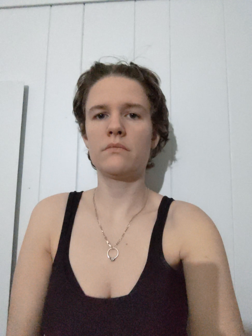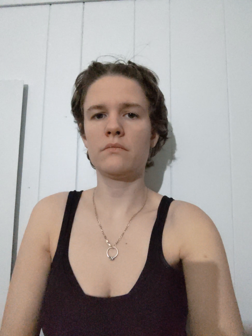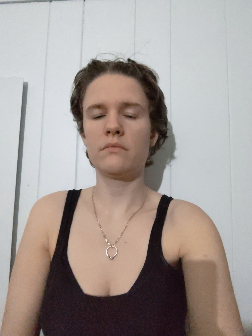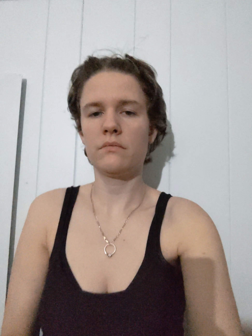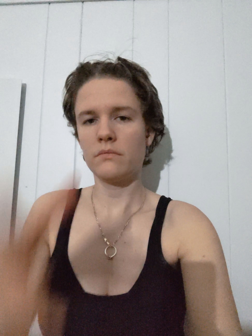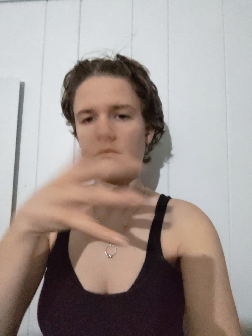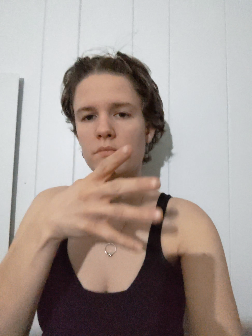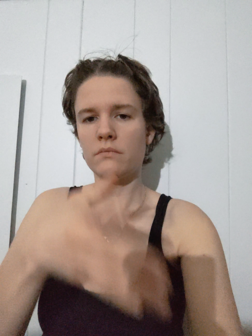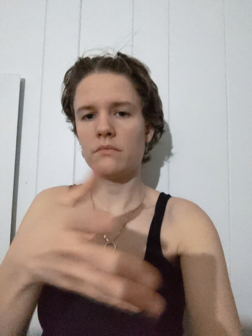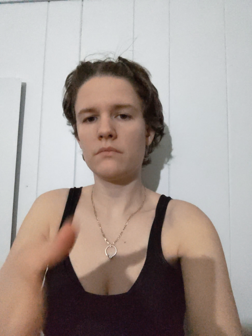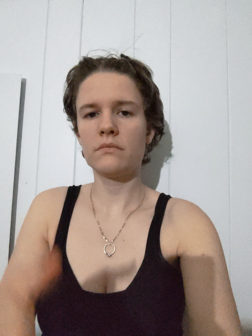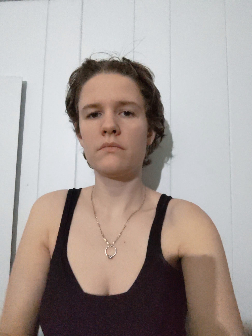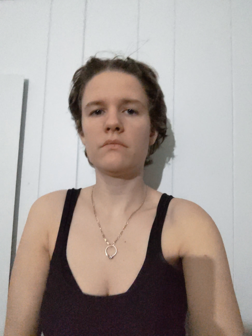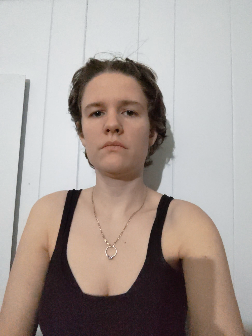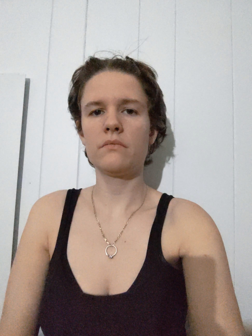grandma